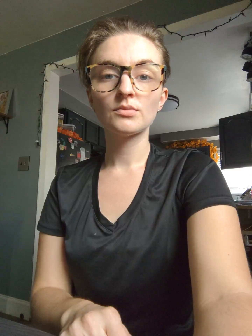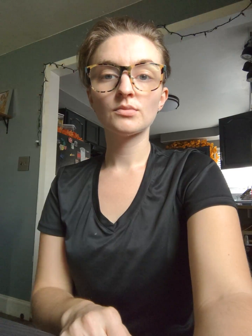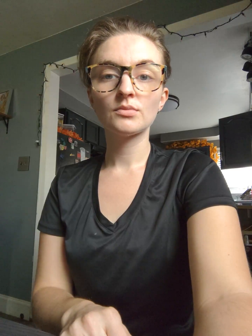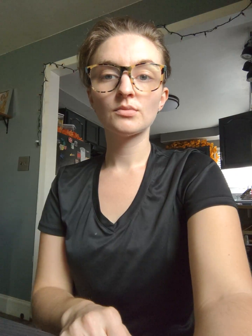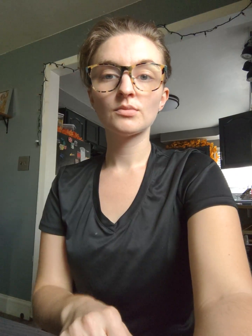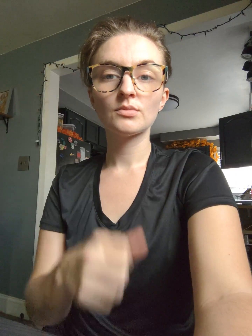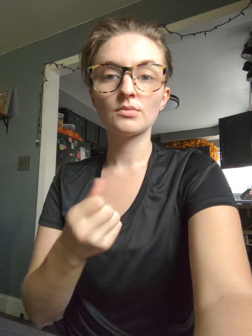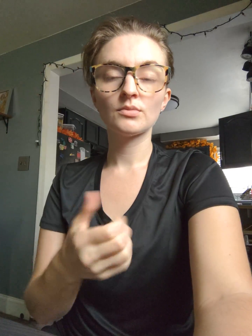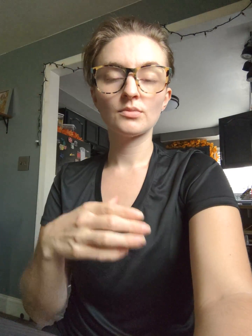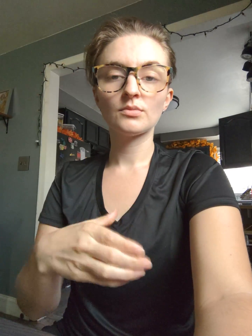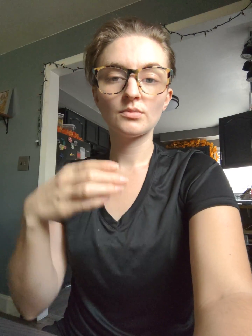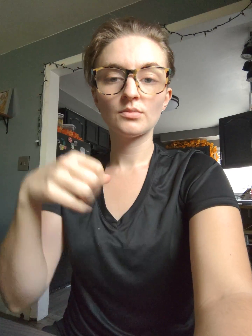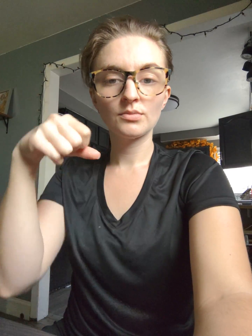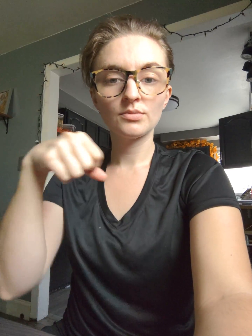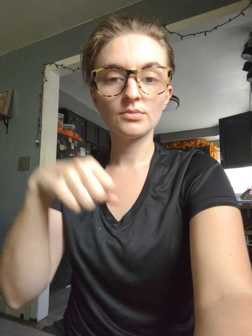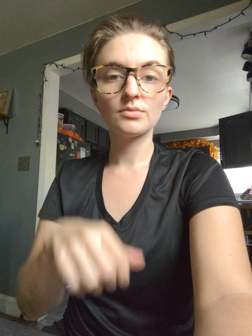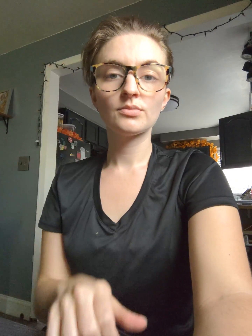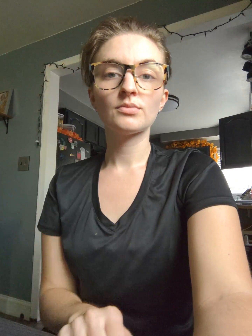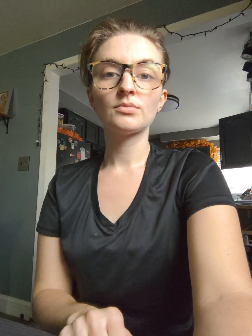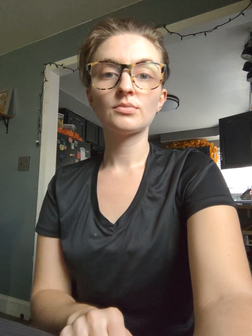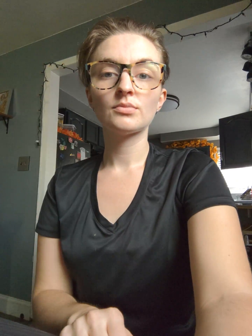bucket